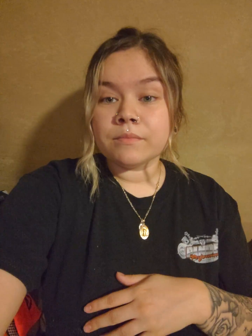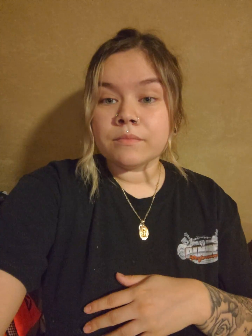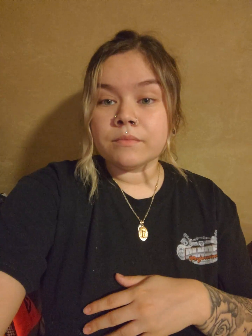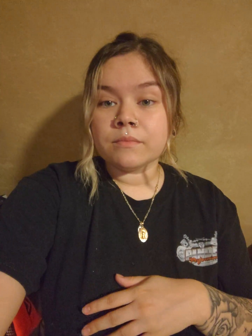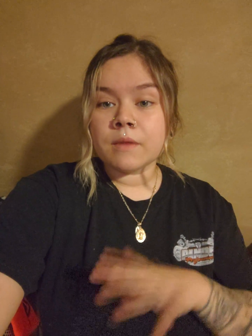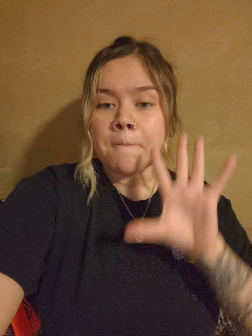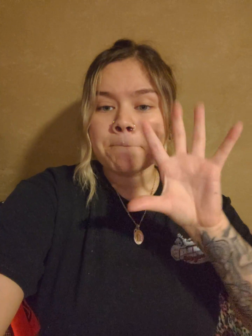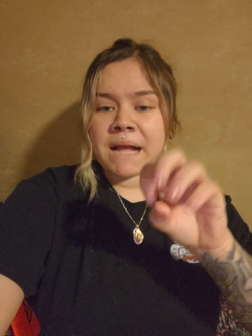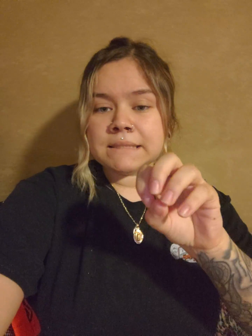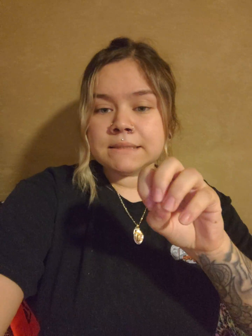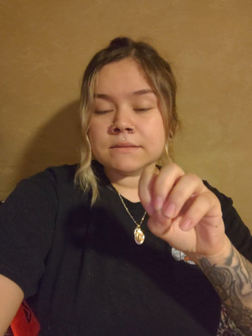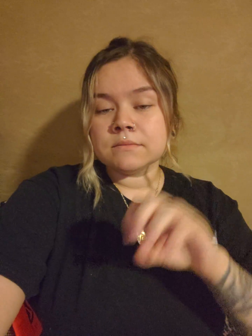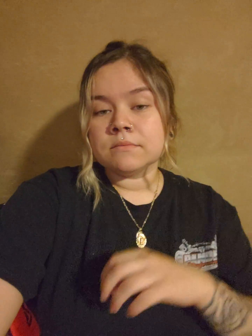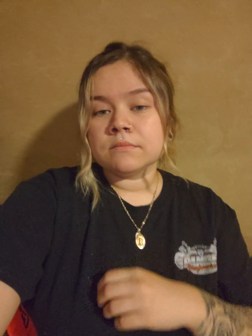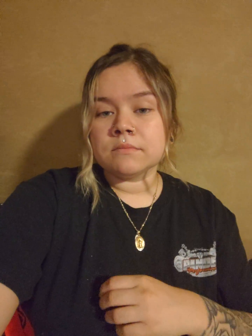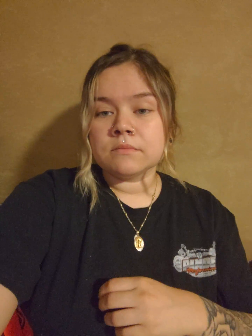bite